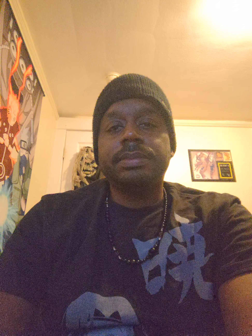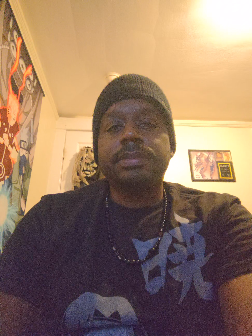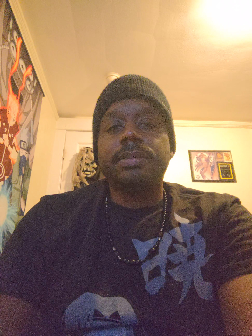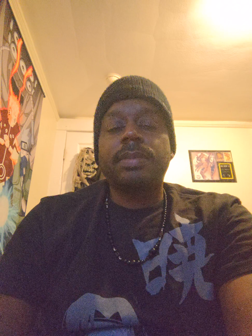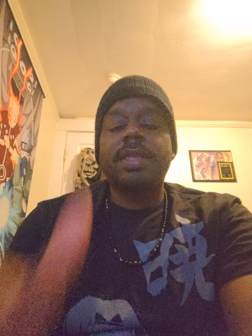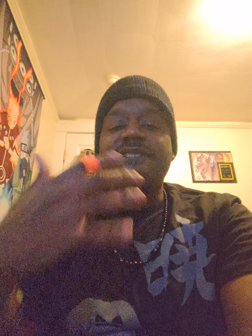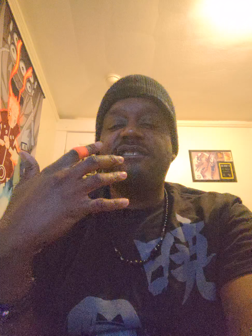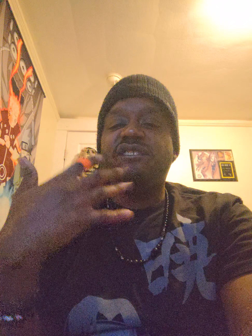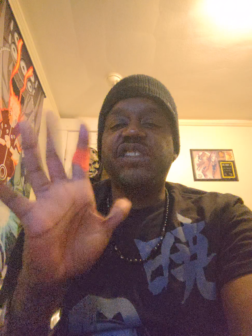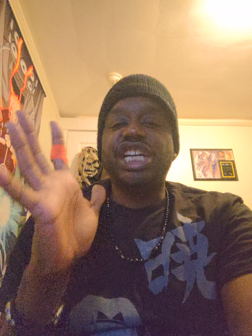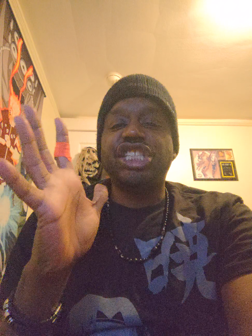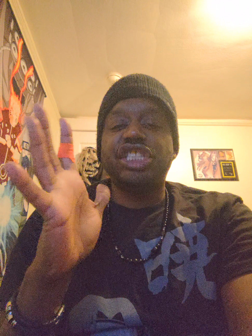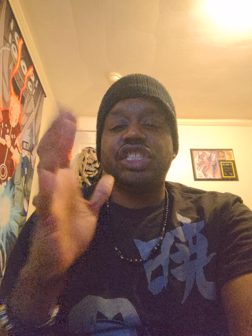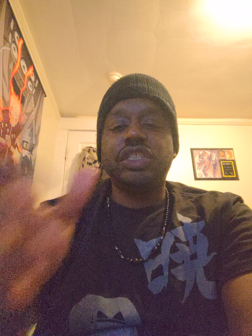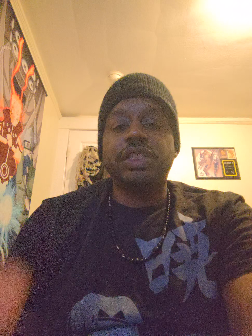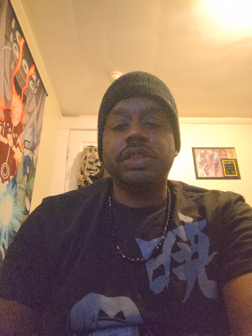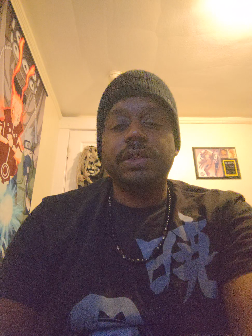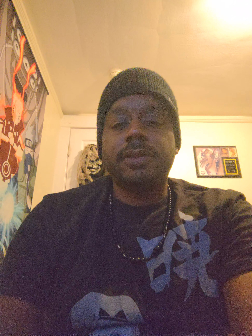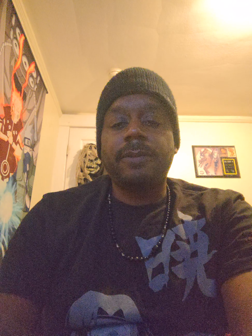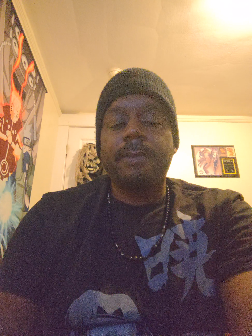finish